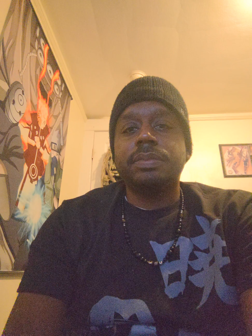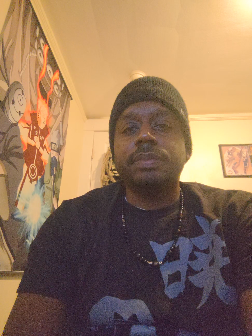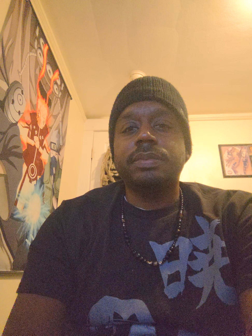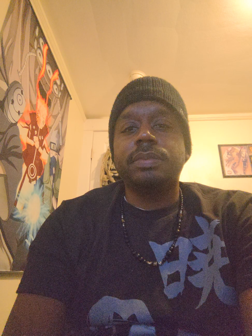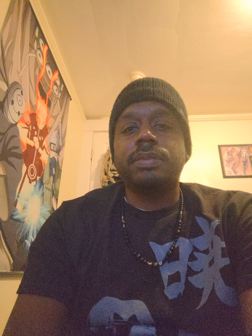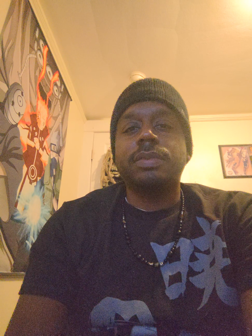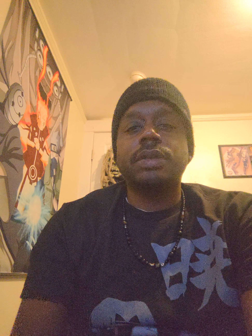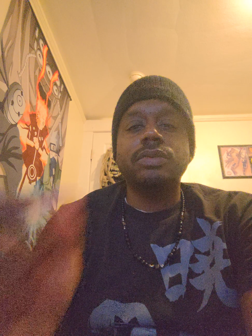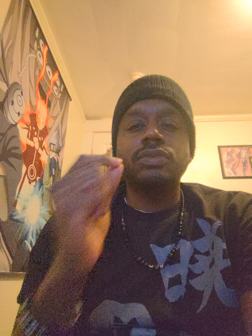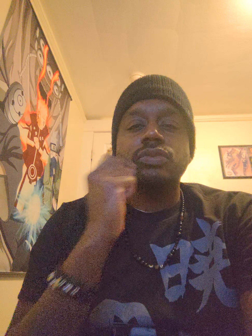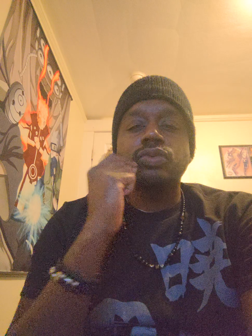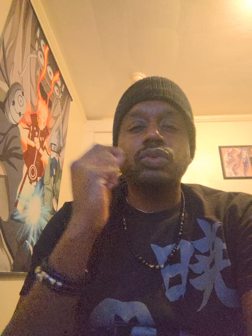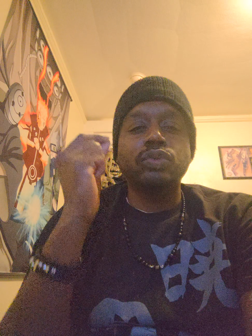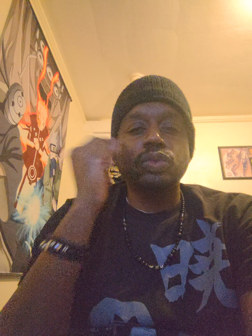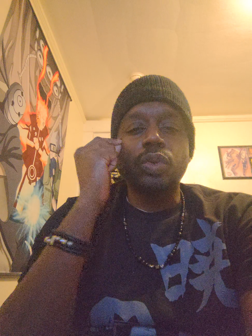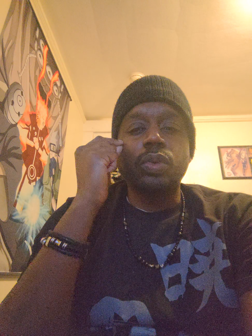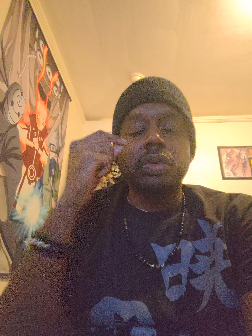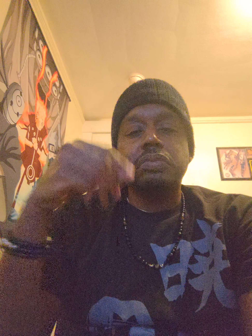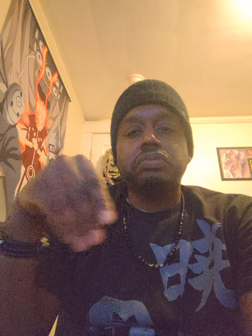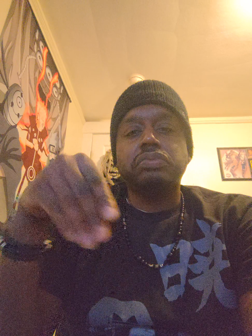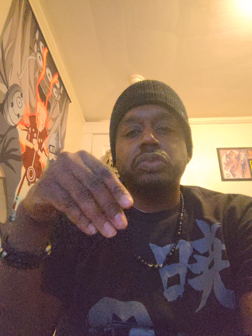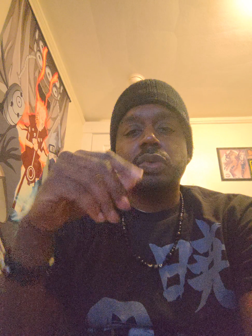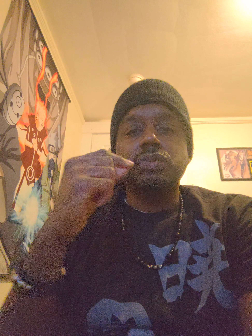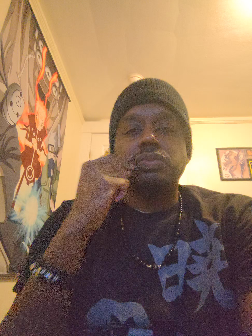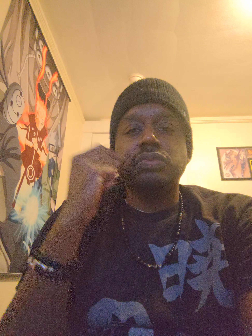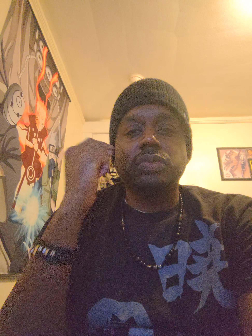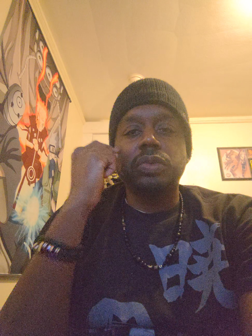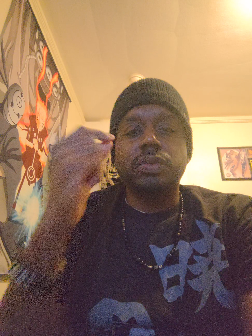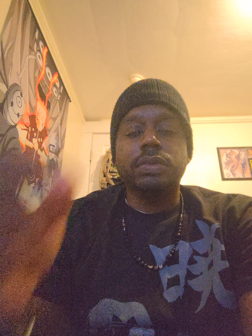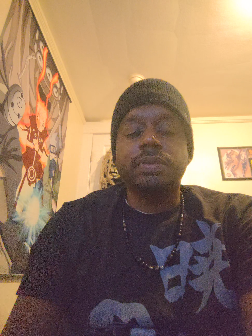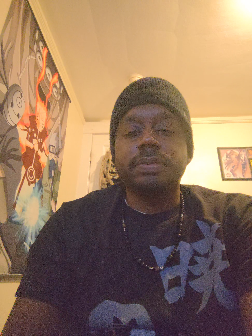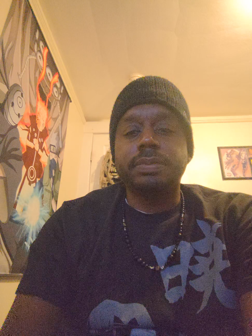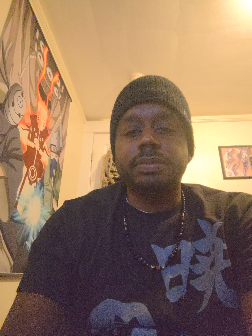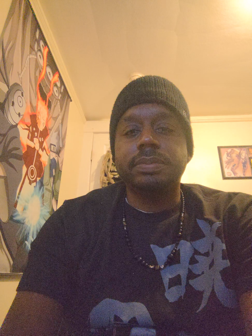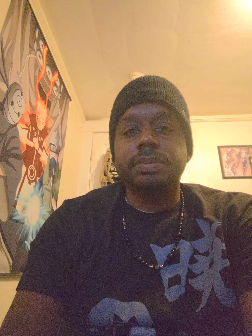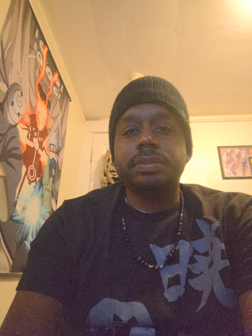store